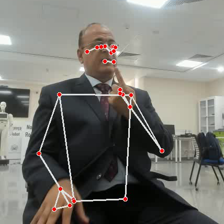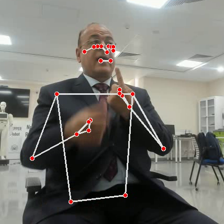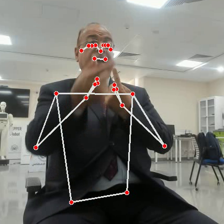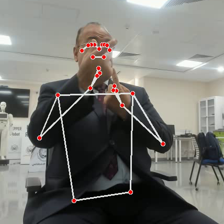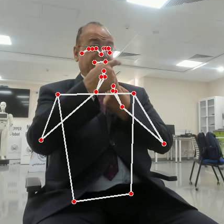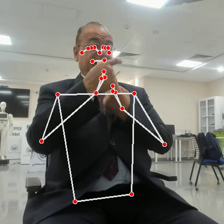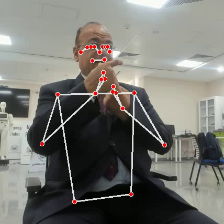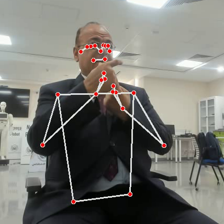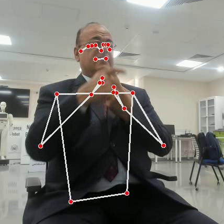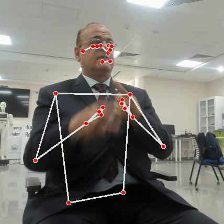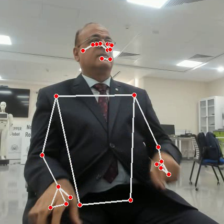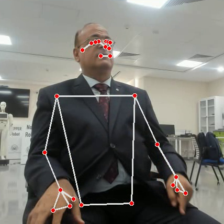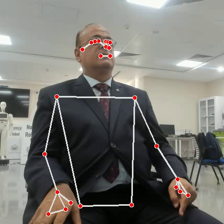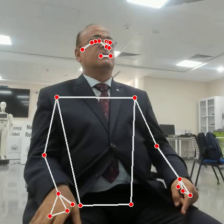khaly balk